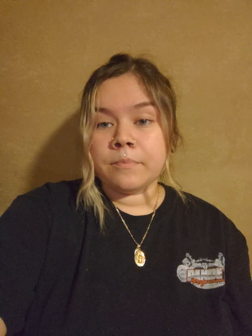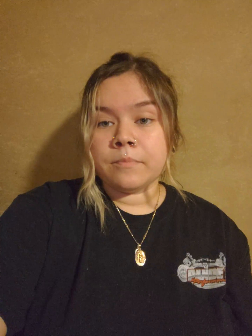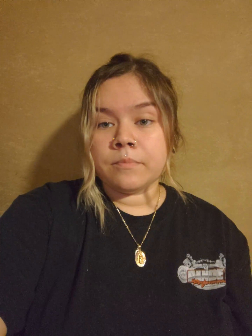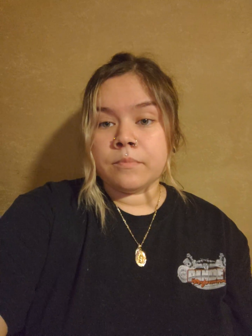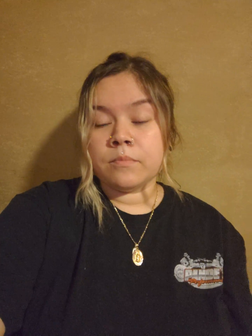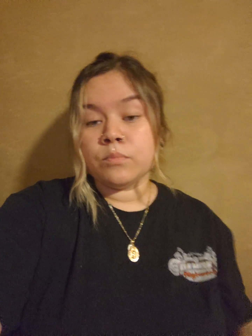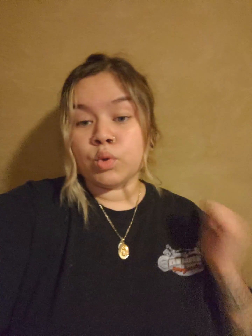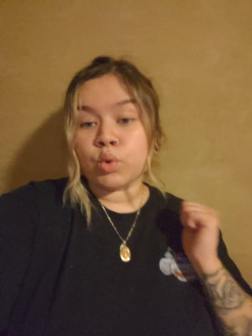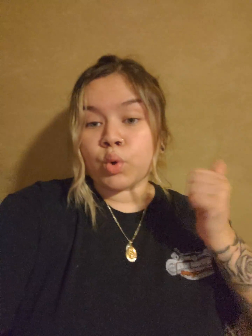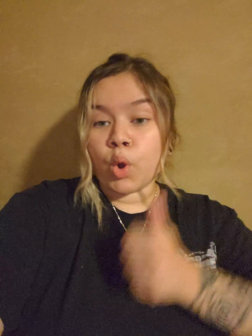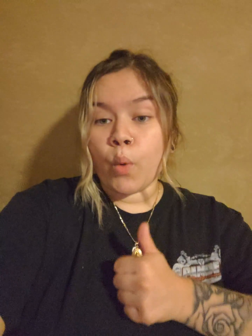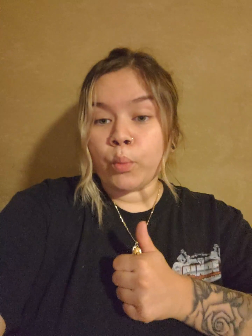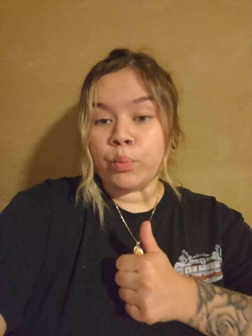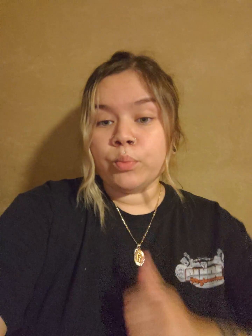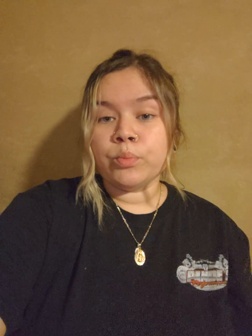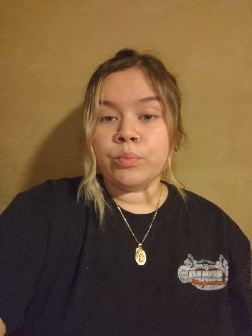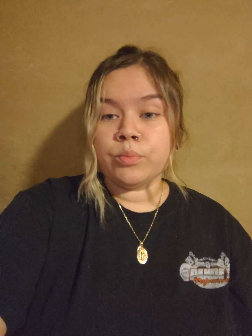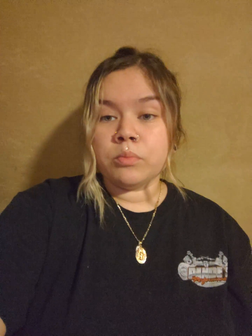coats